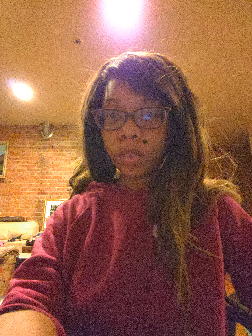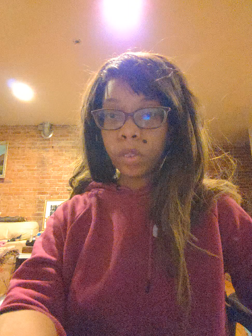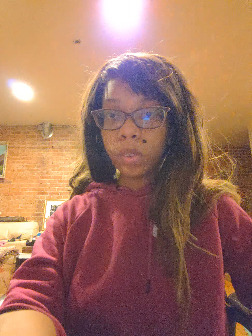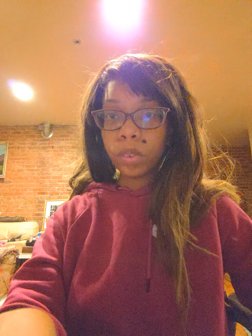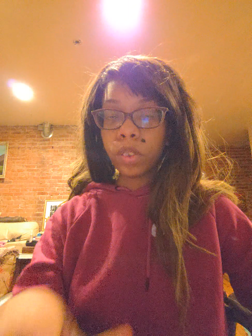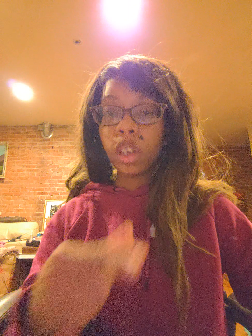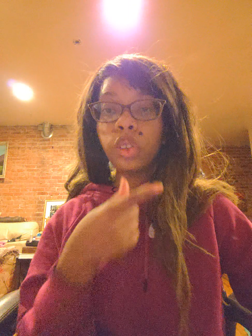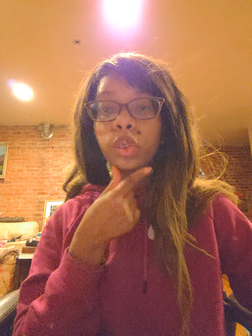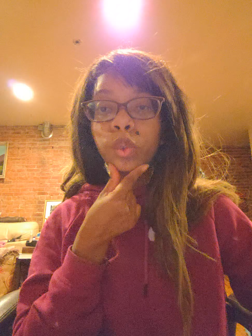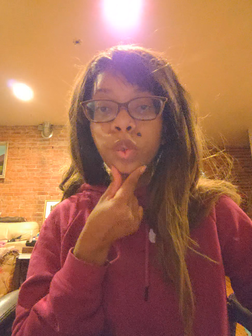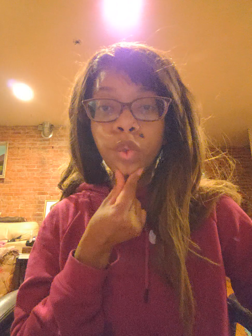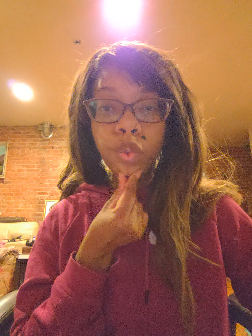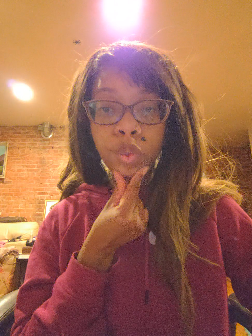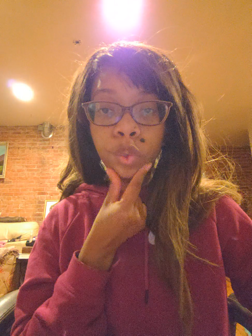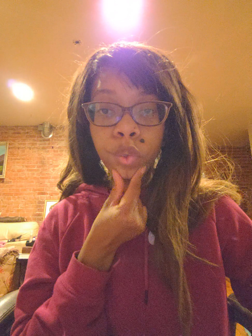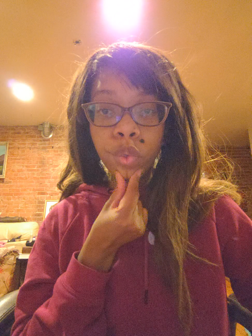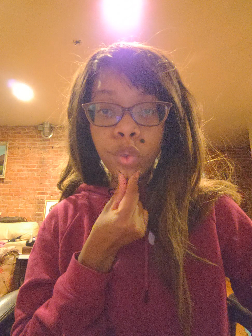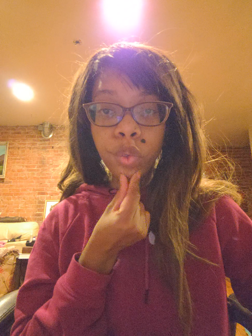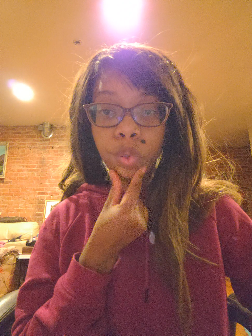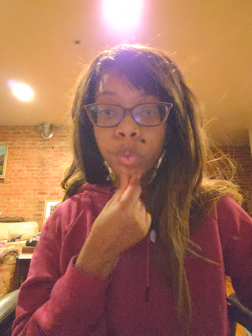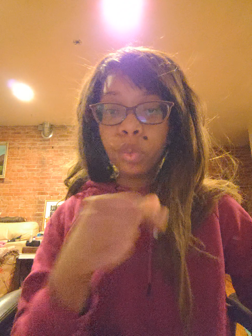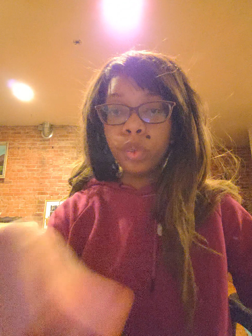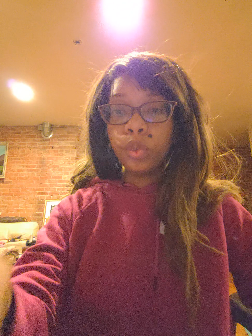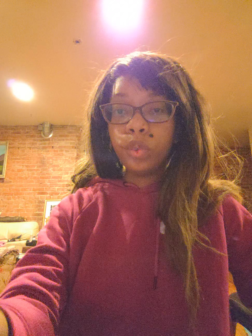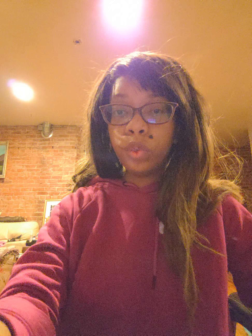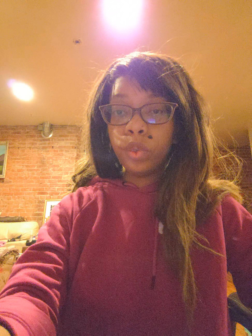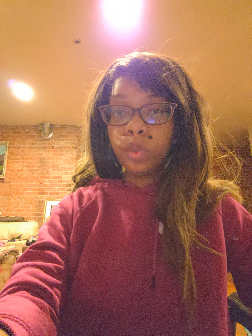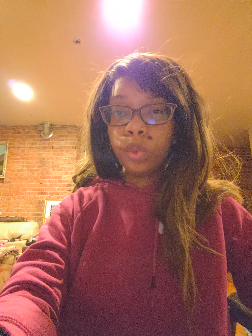chin